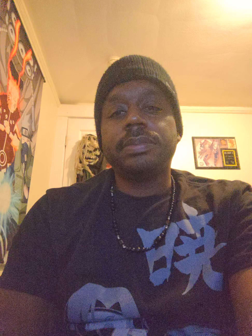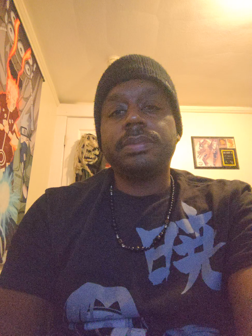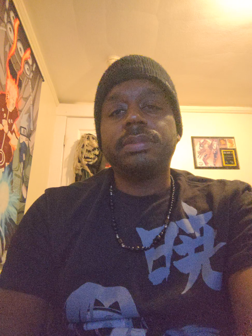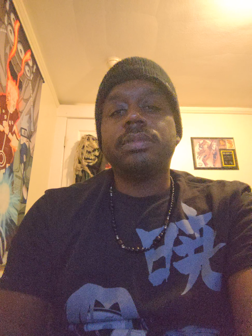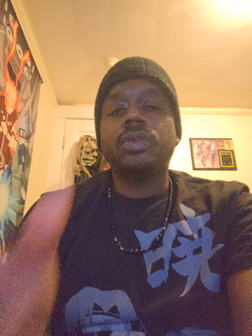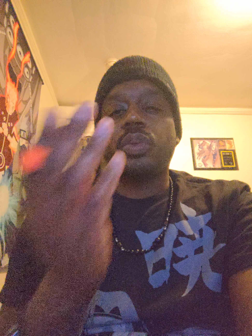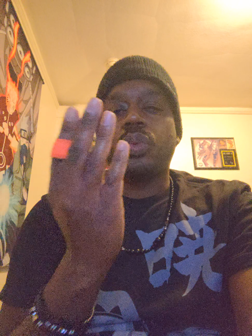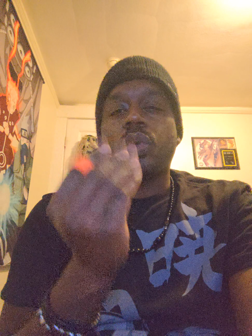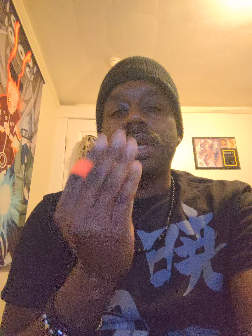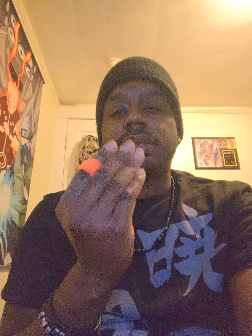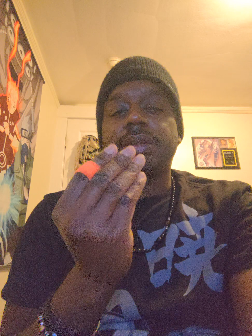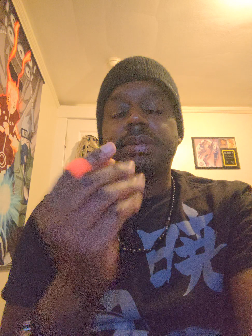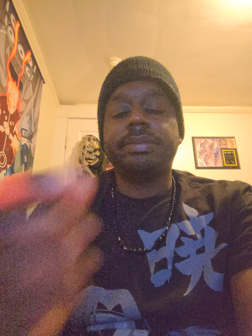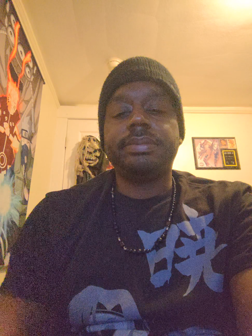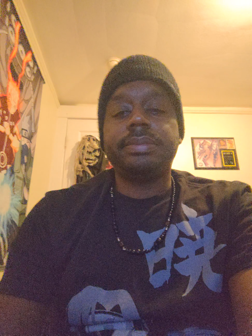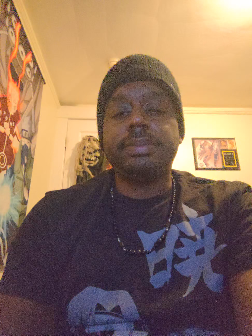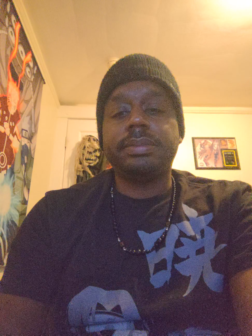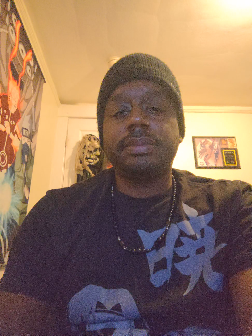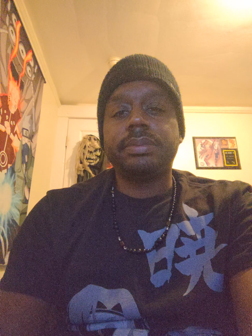wet